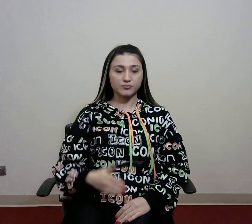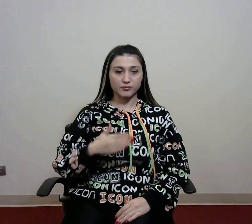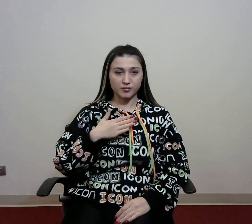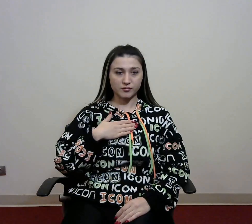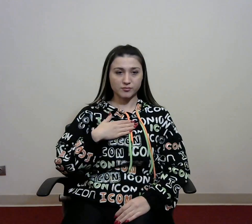mənə